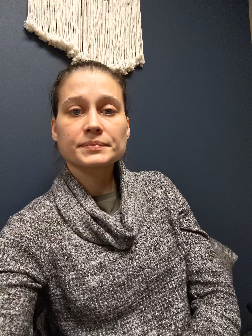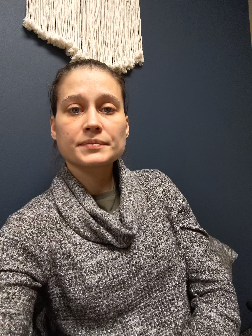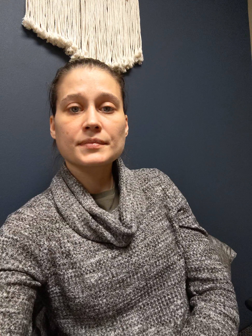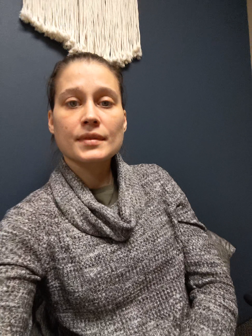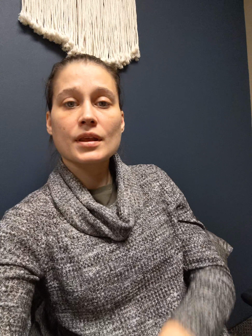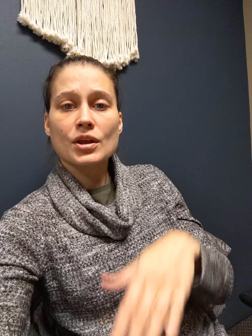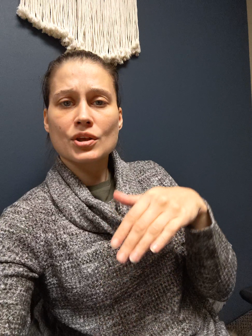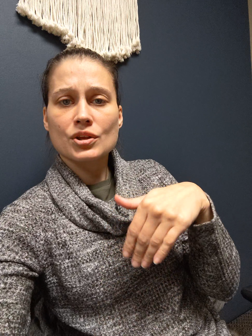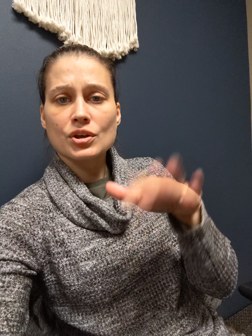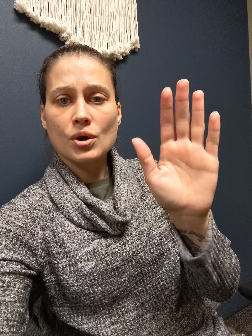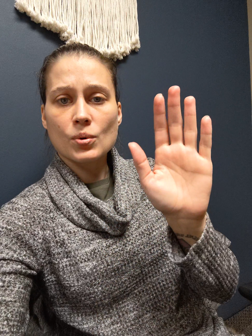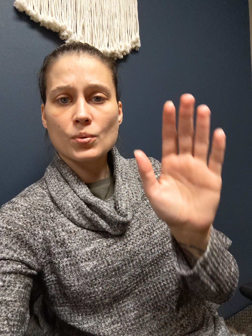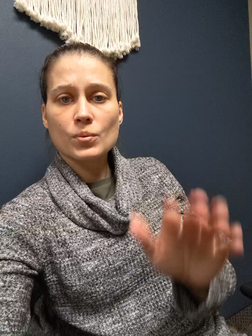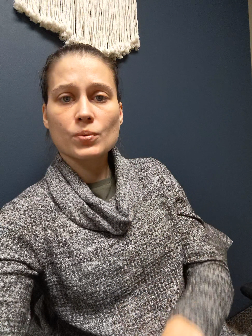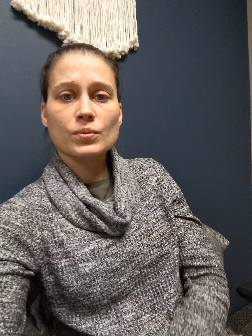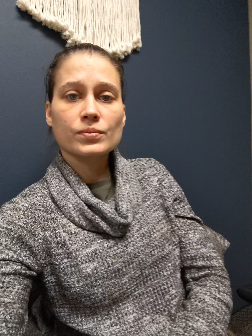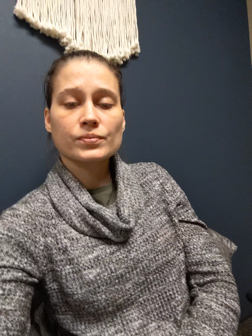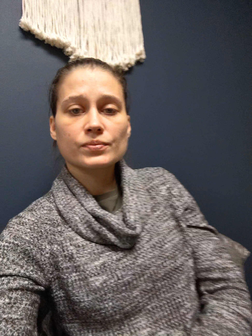go